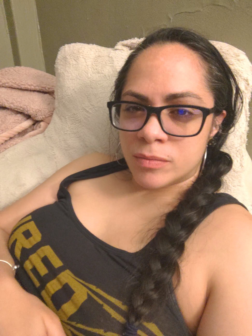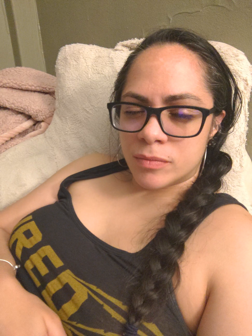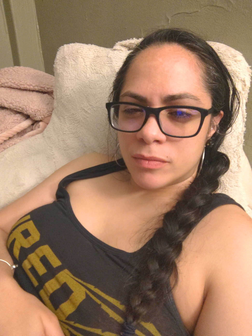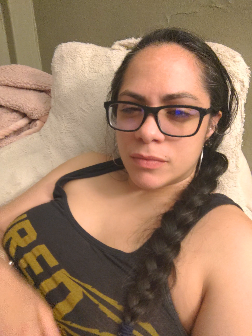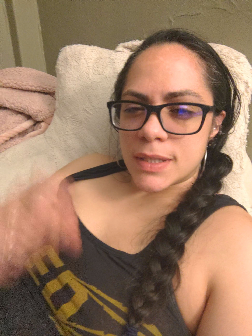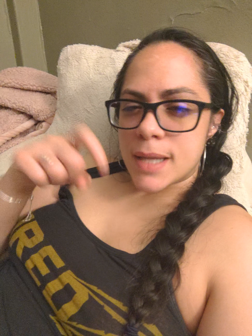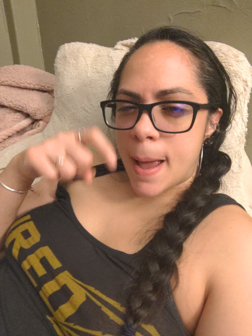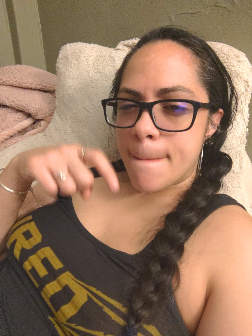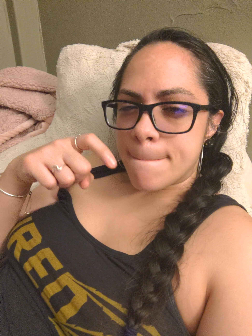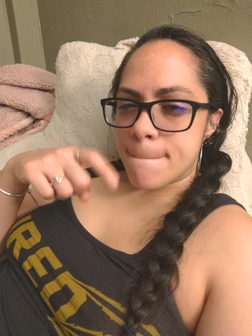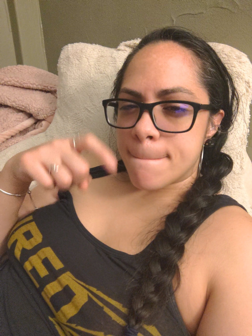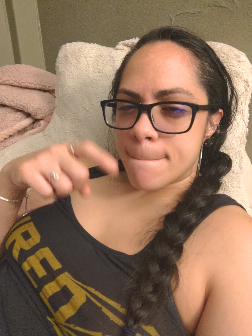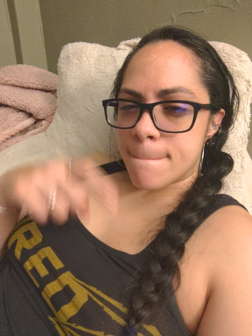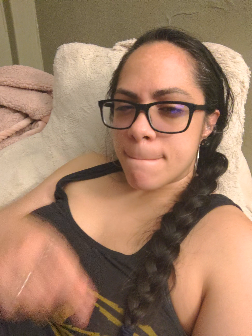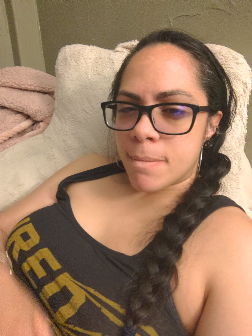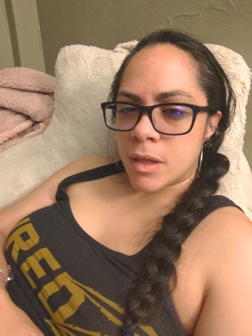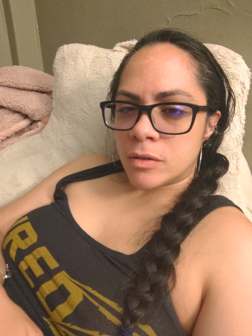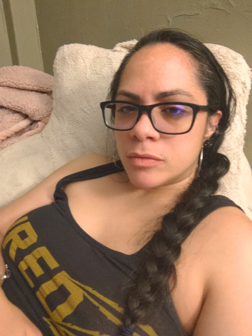time